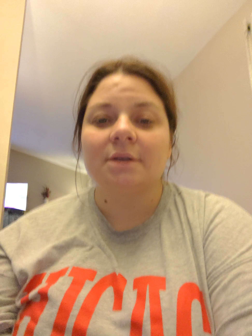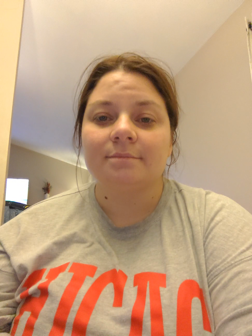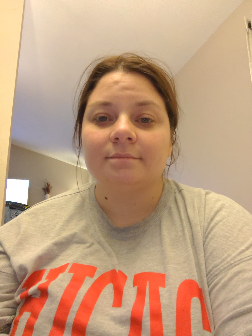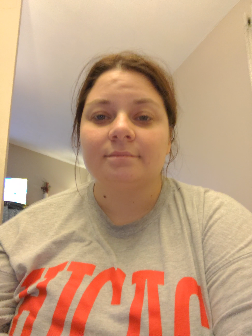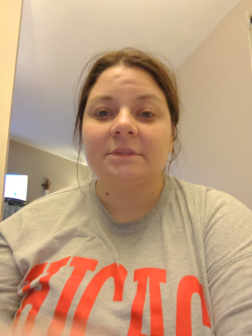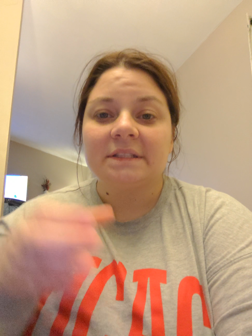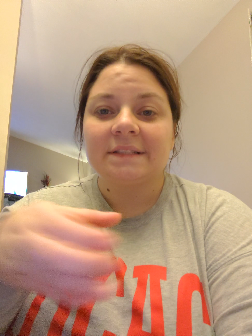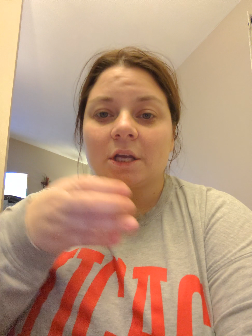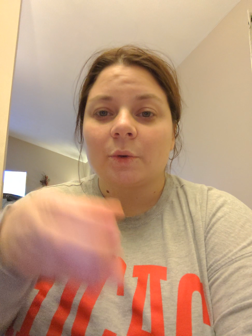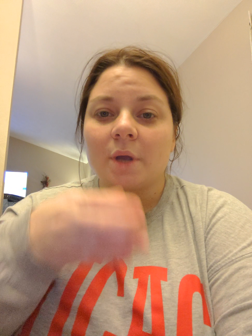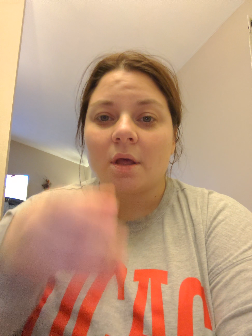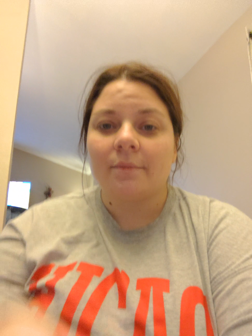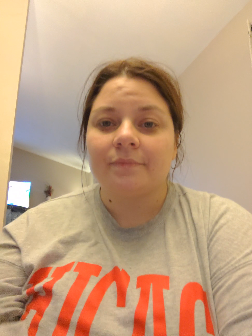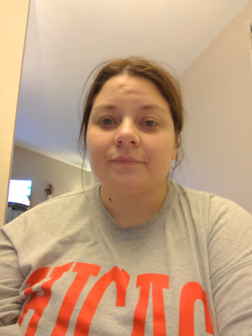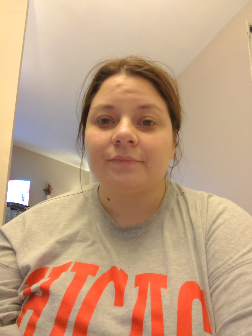cereal